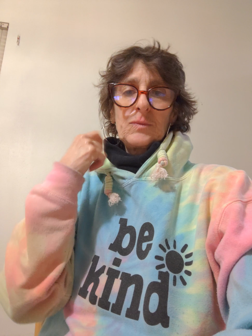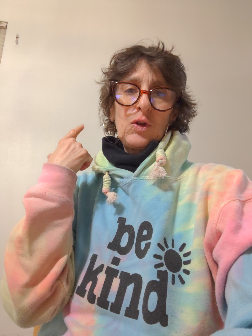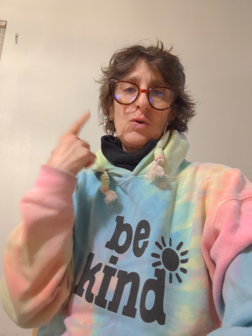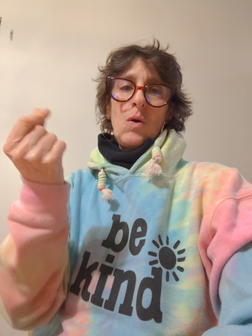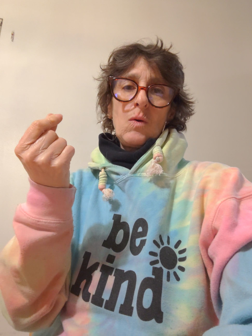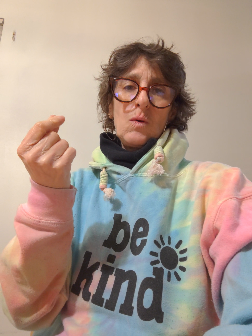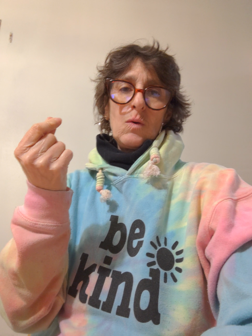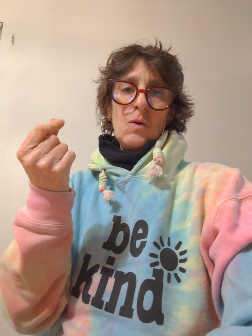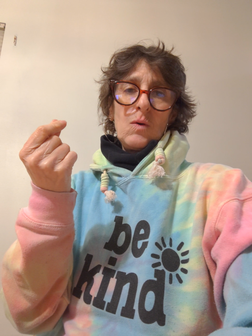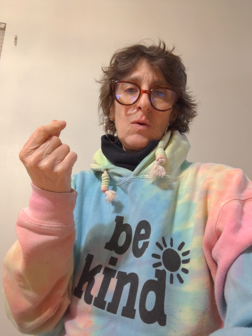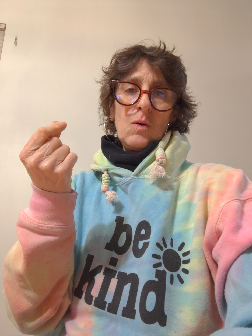go